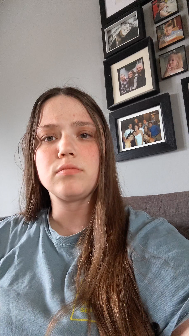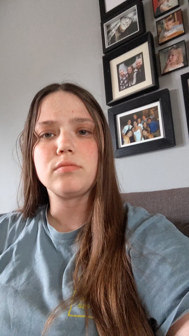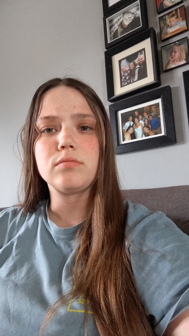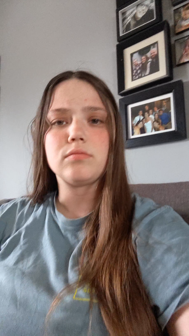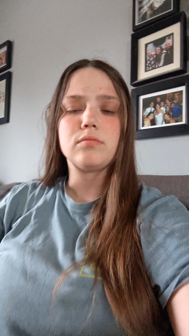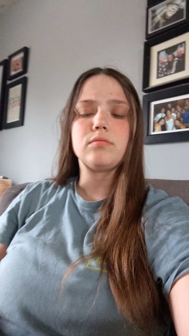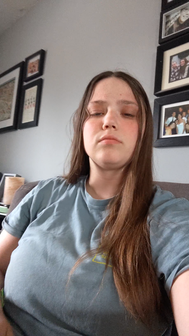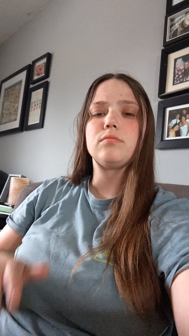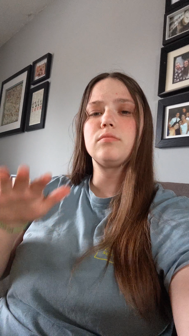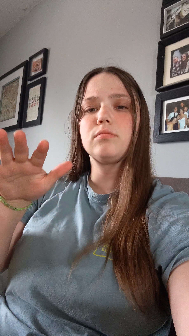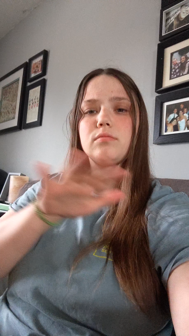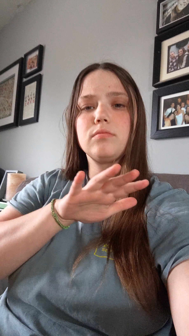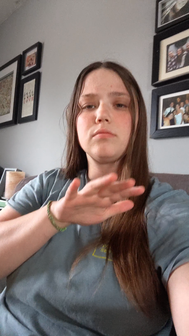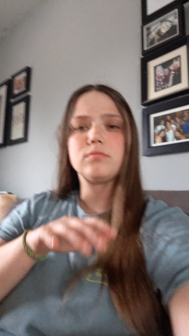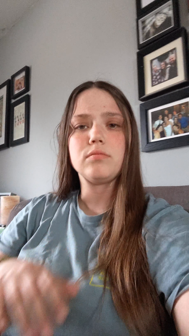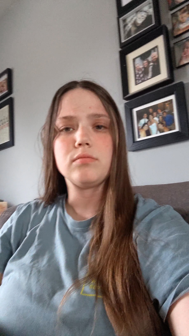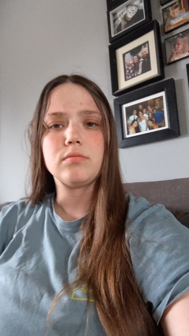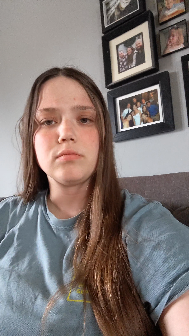full